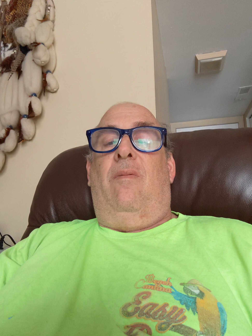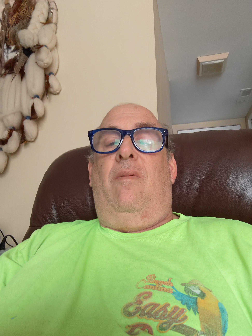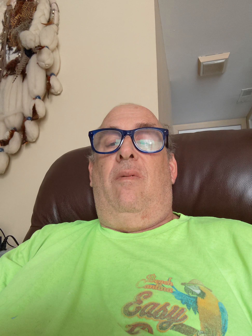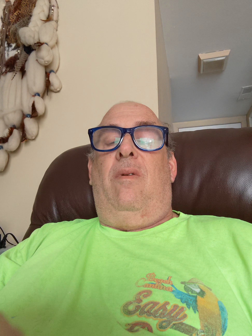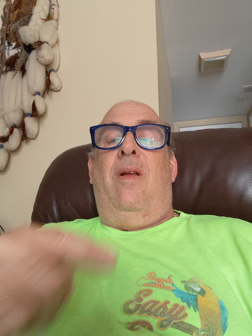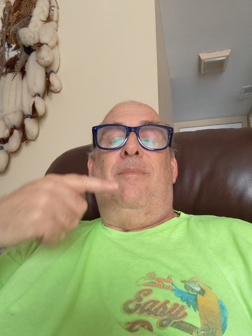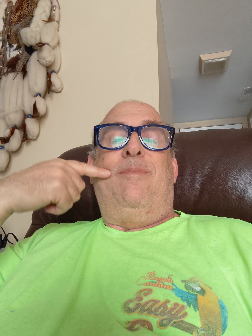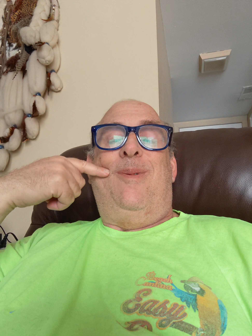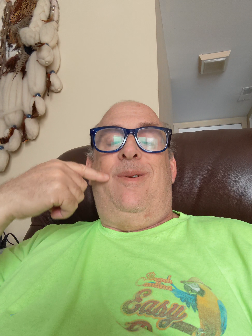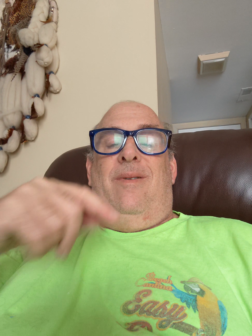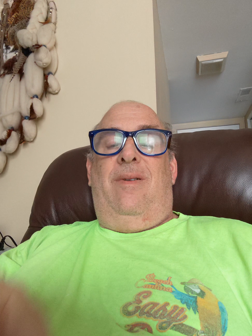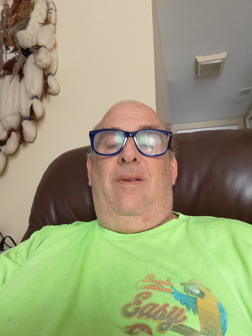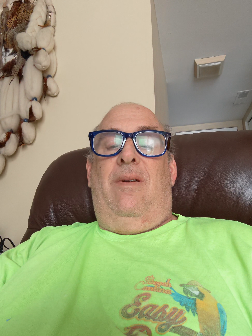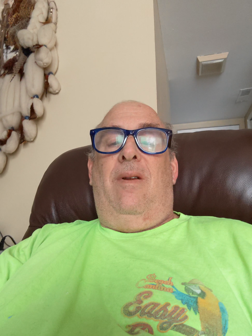smile